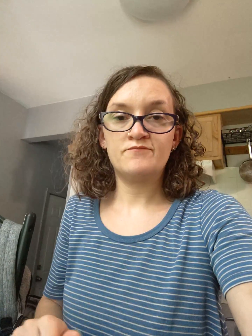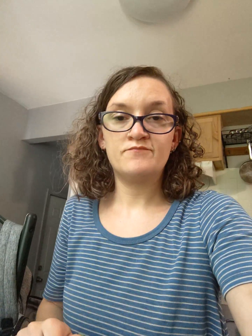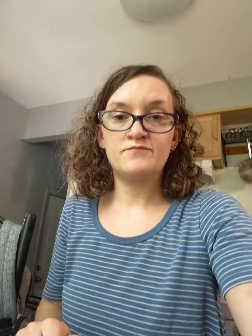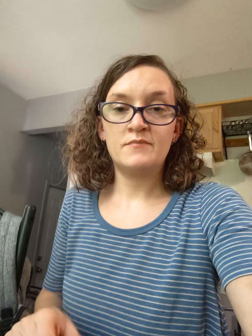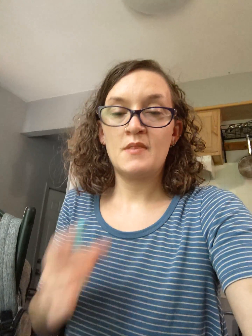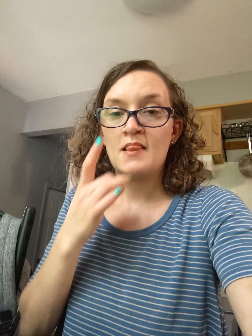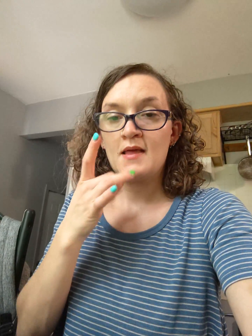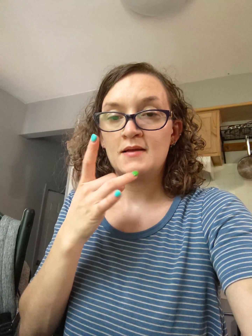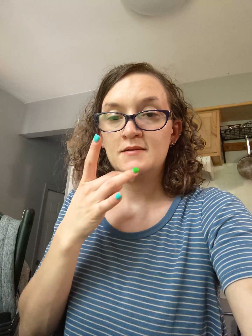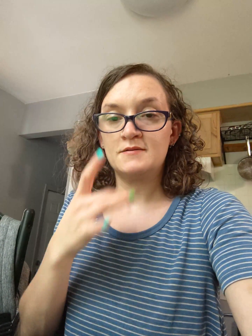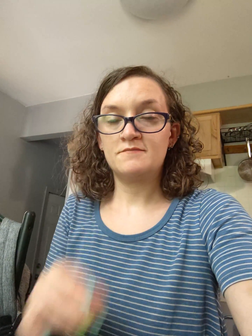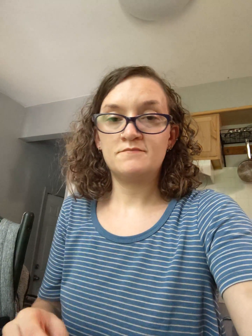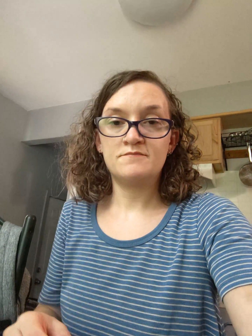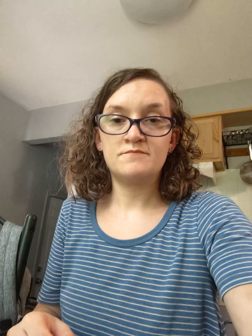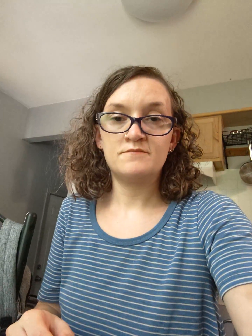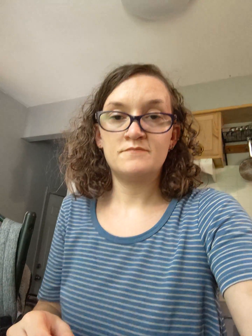light bulb